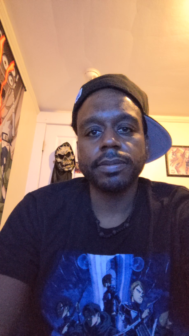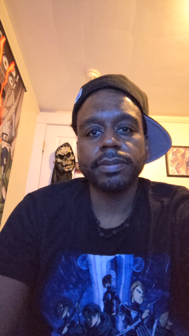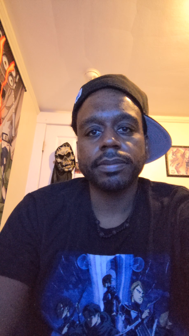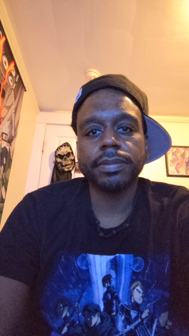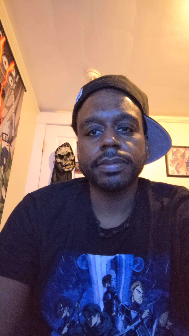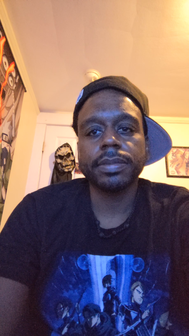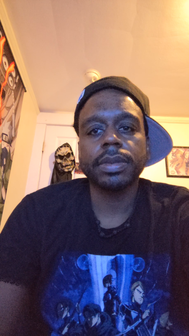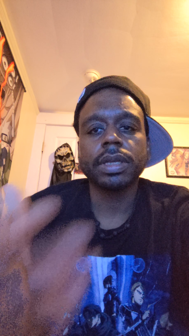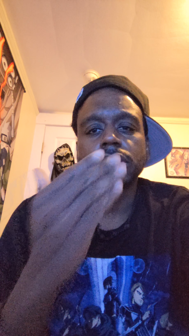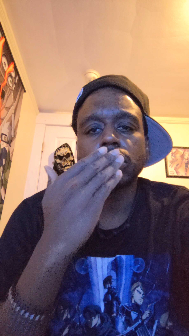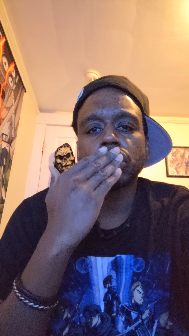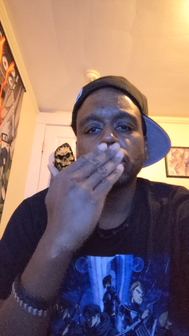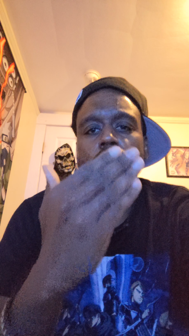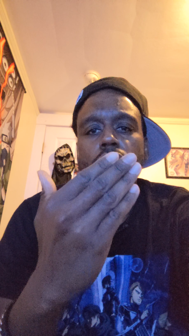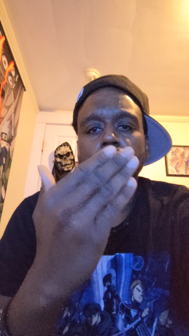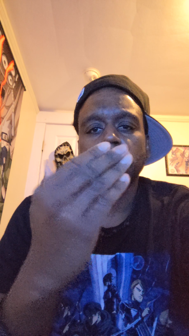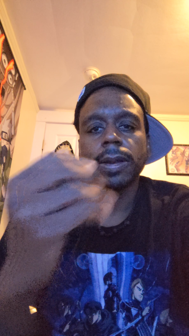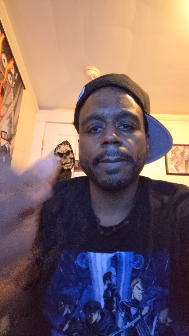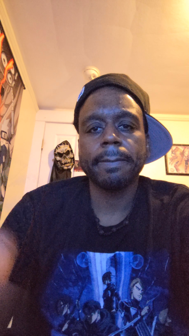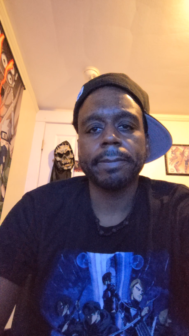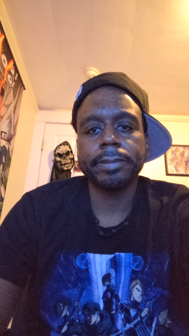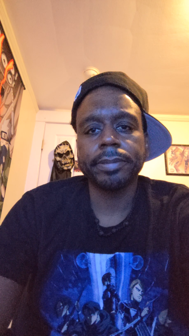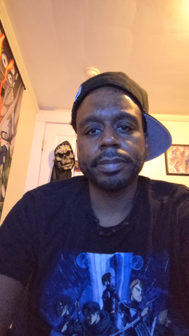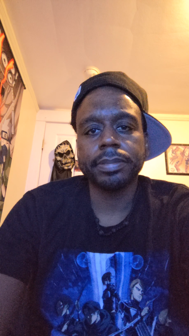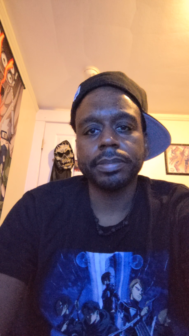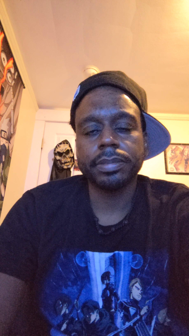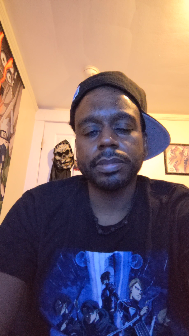good